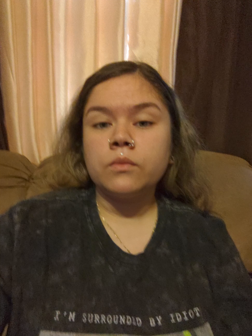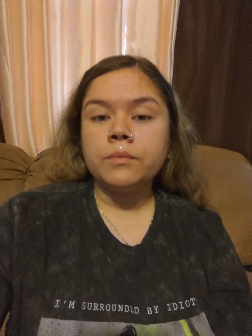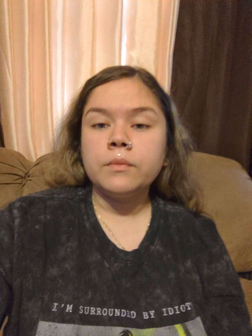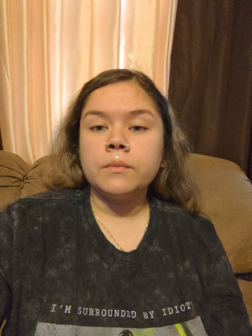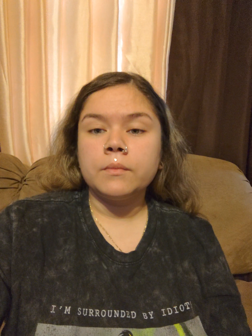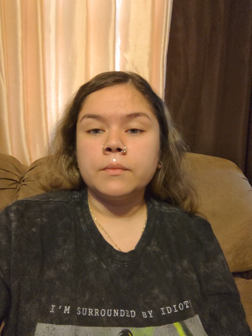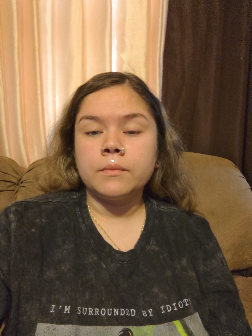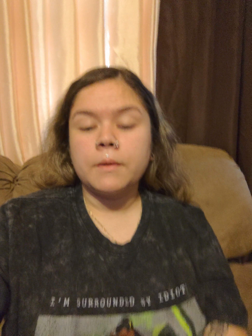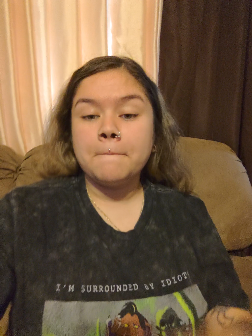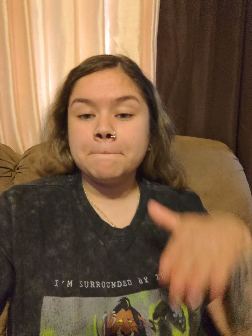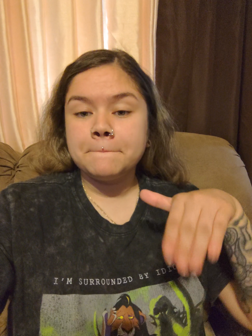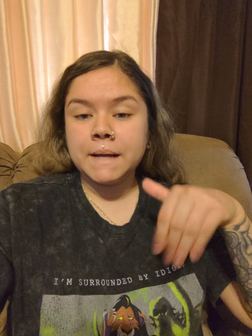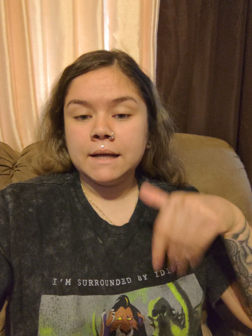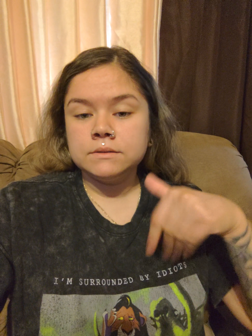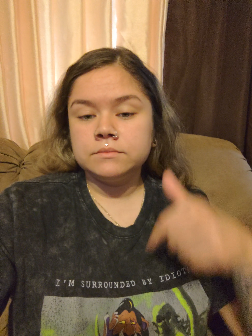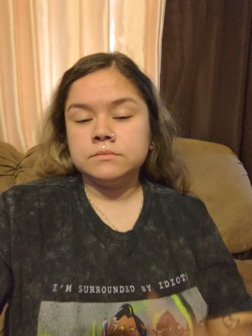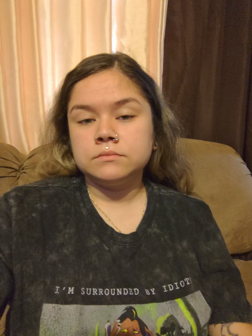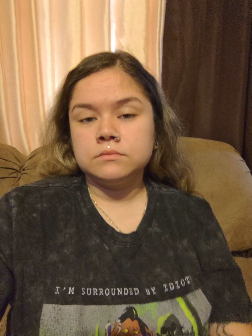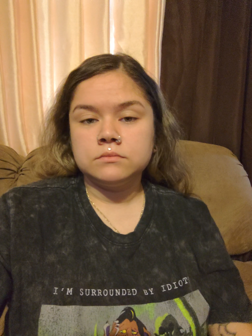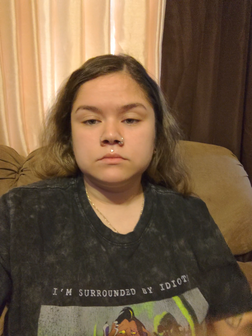pants